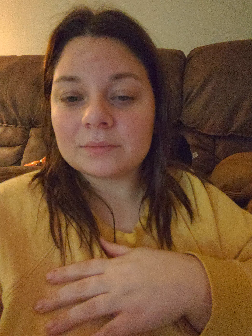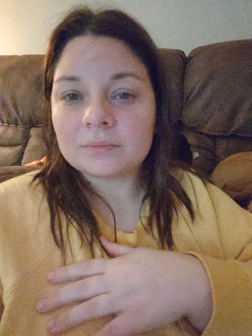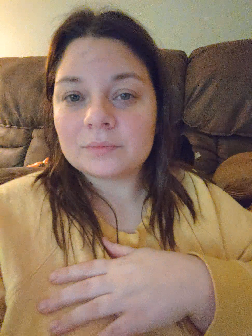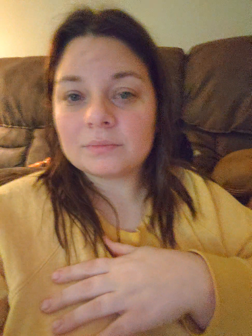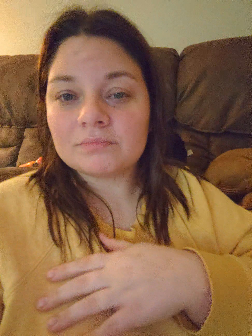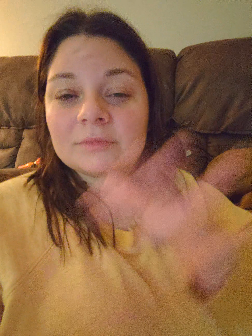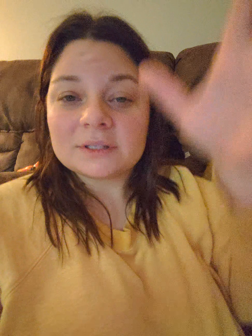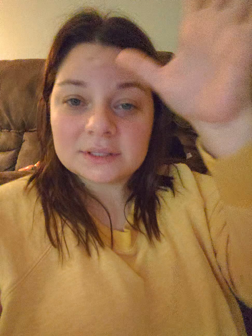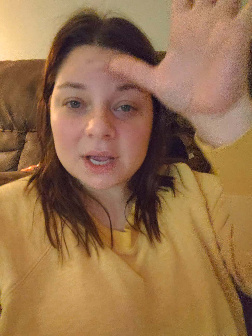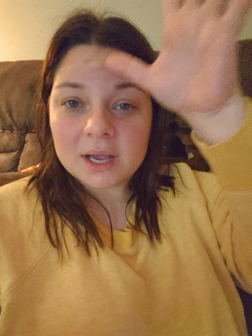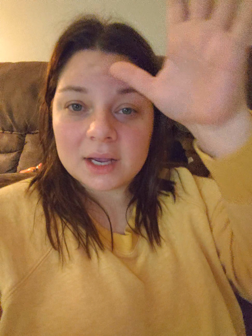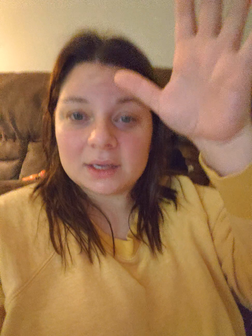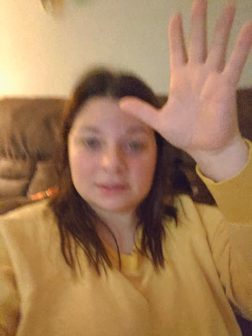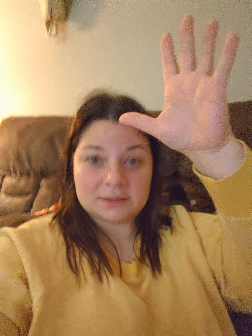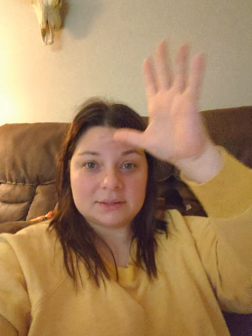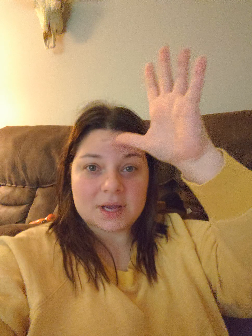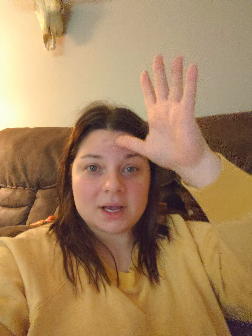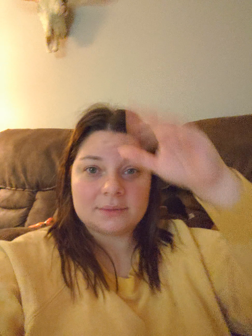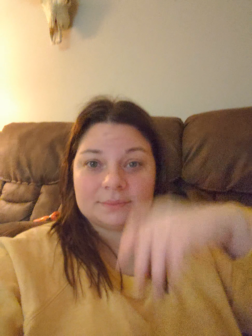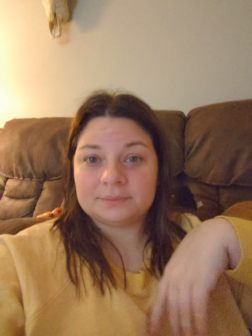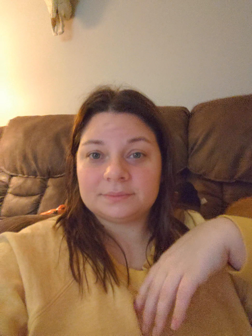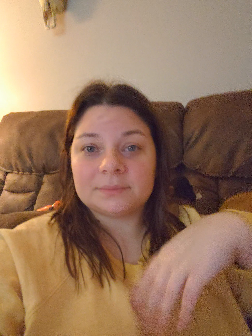dad